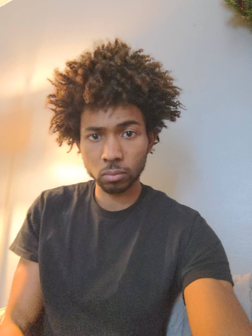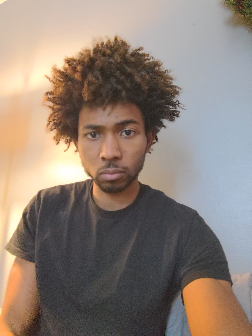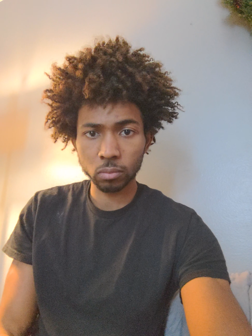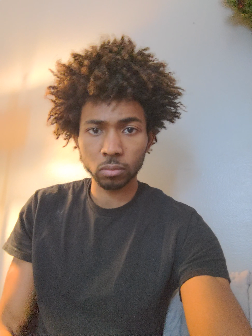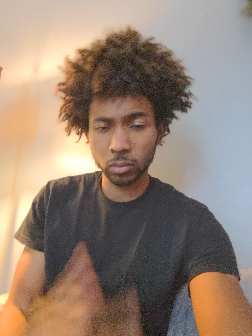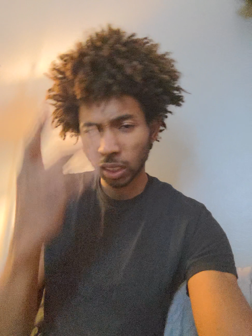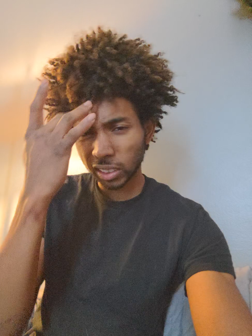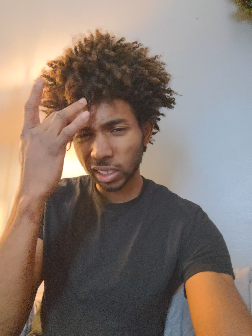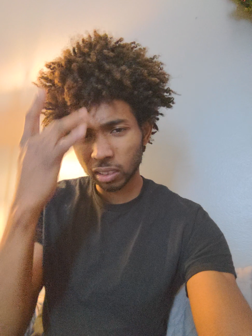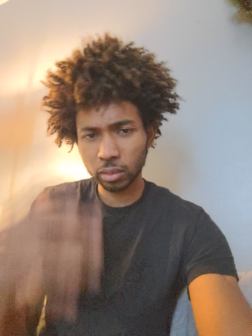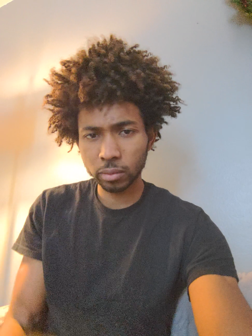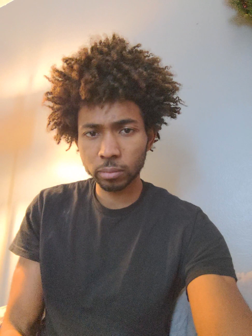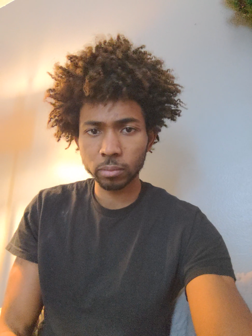sick